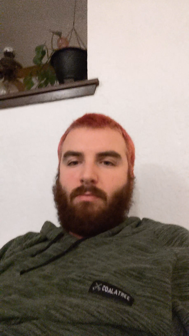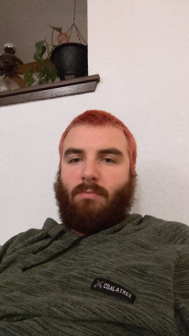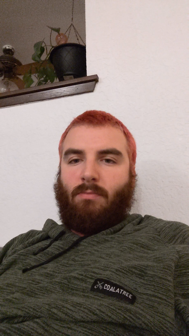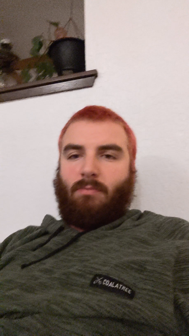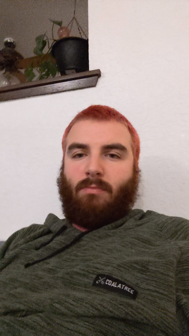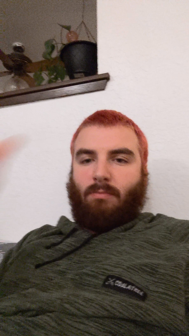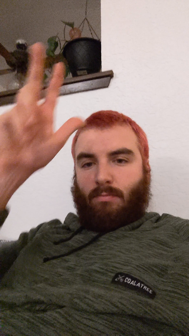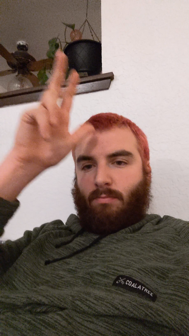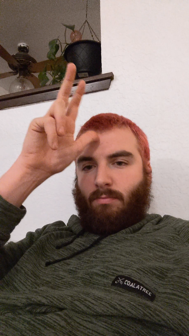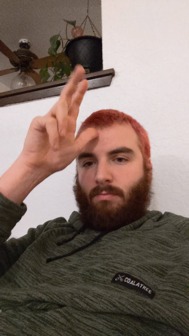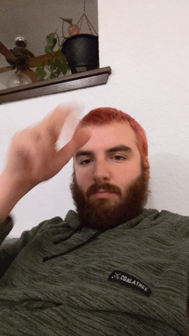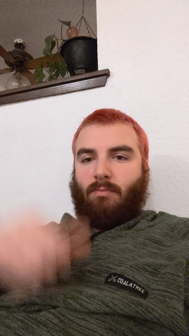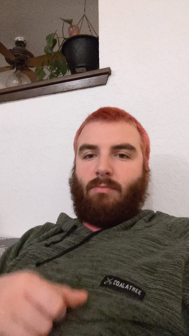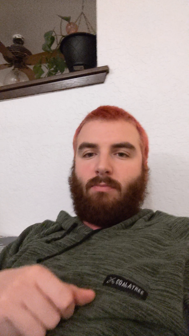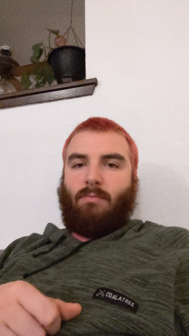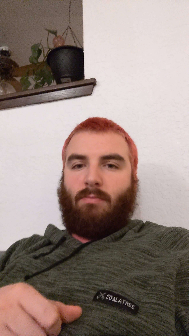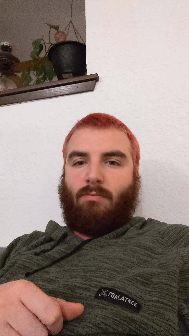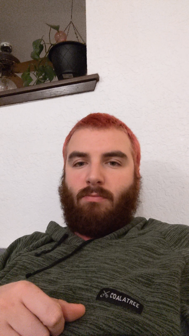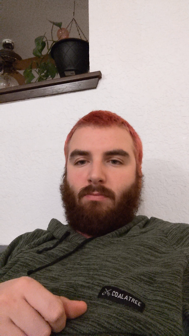rooster